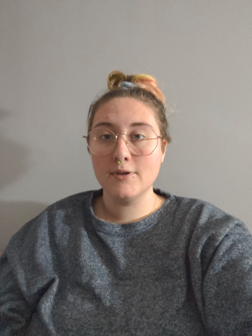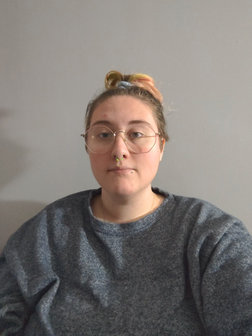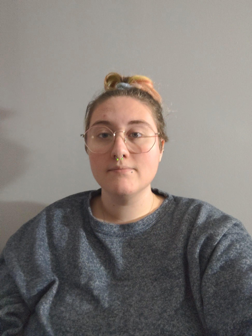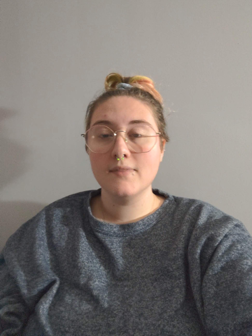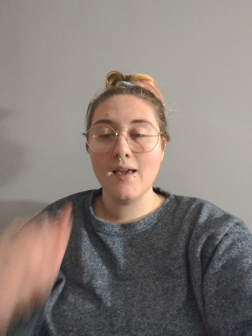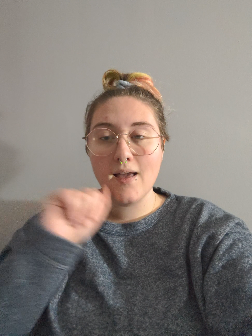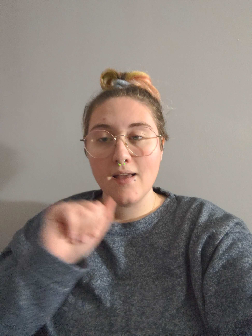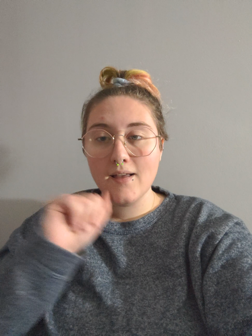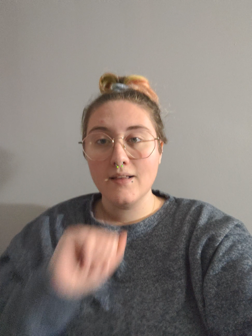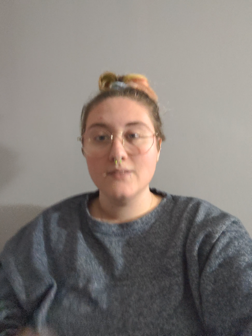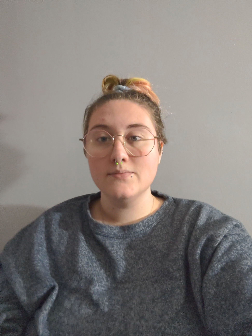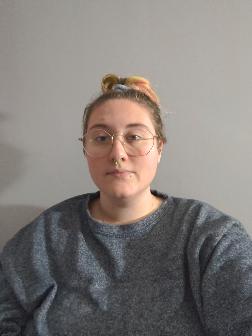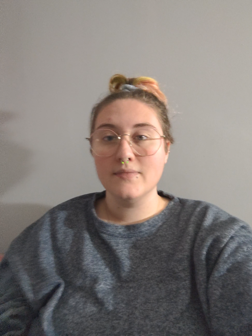aunt